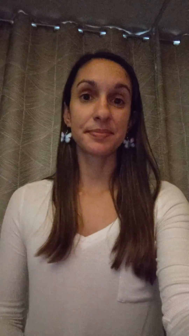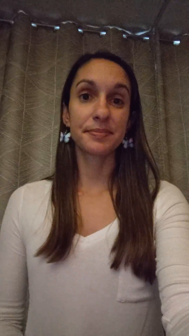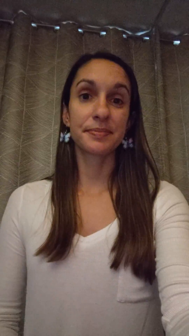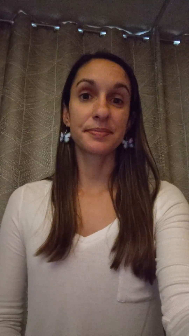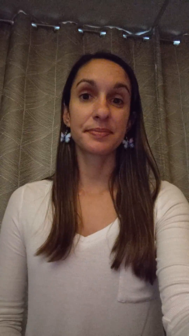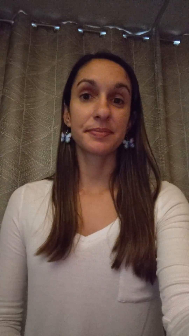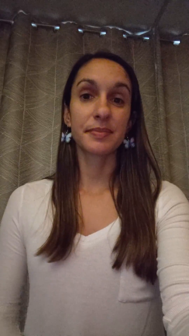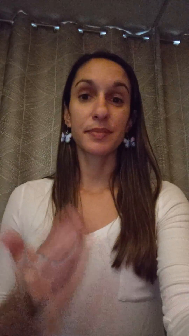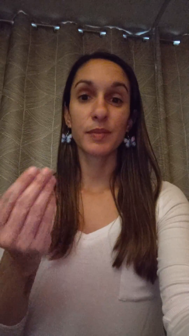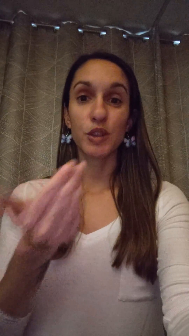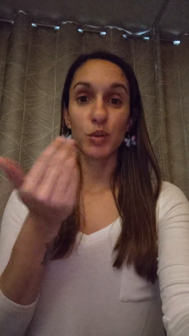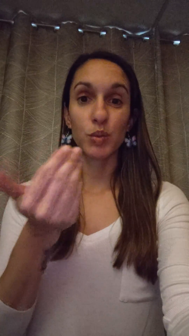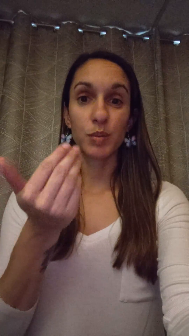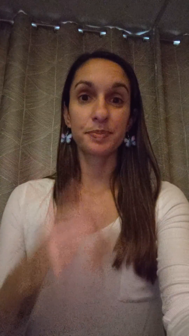new